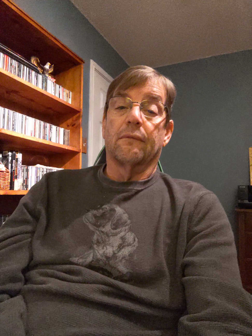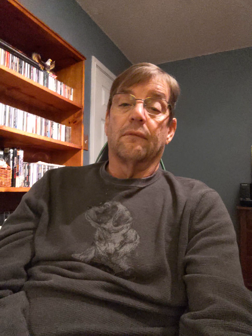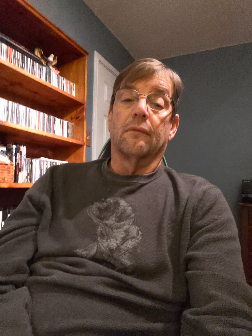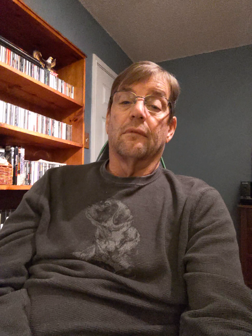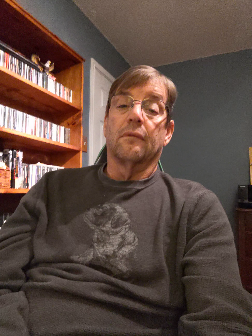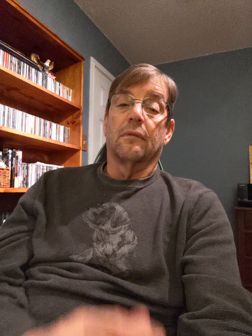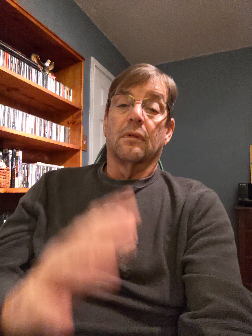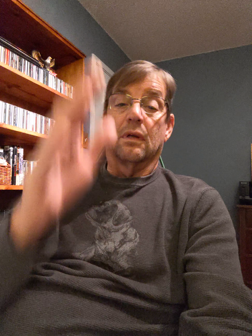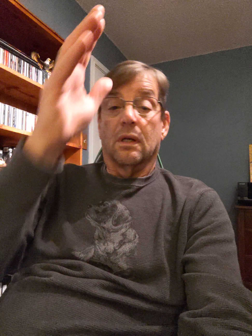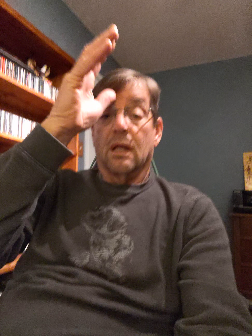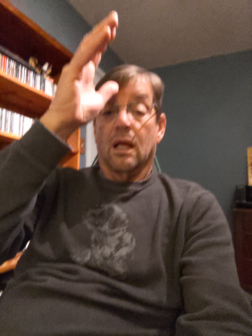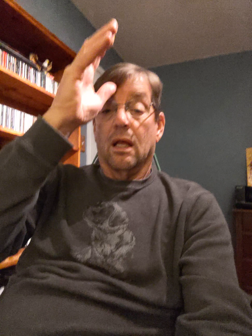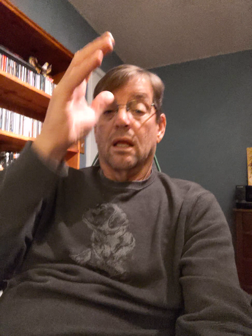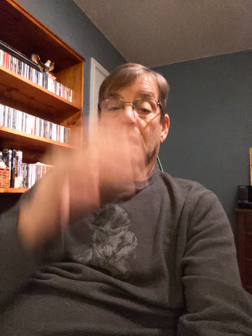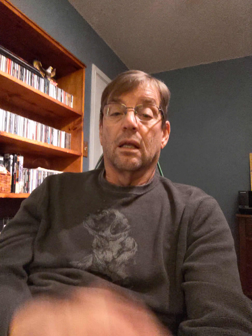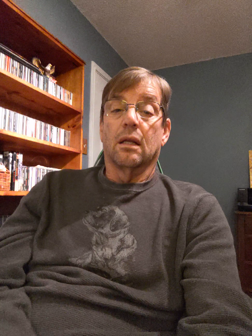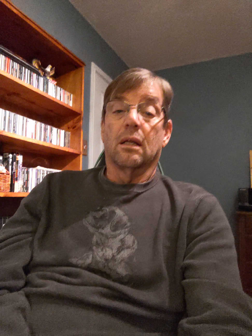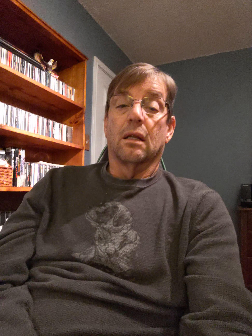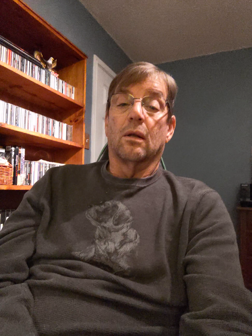dad